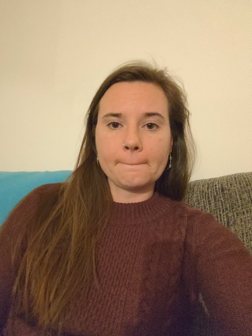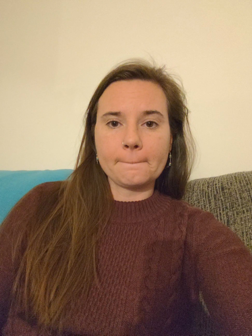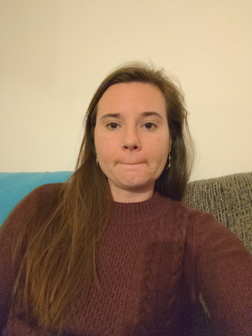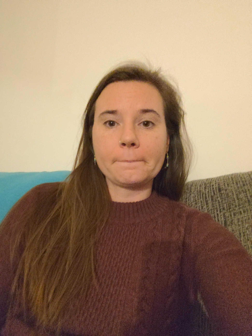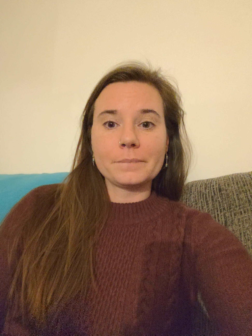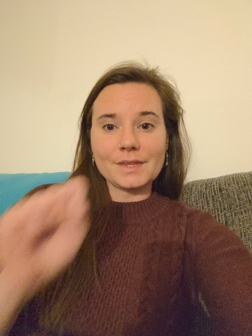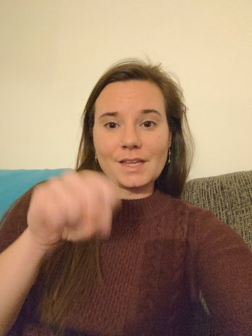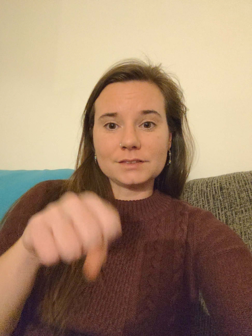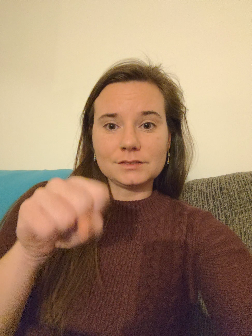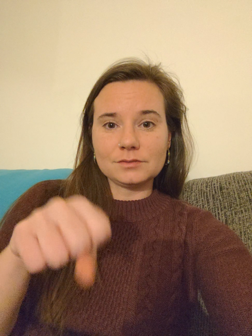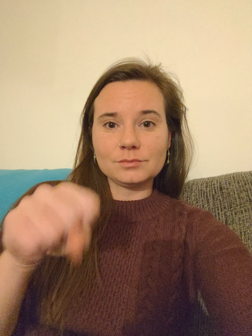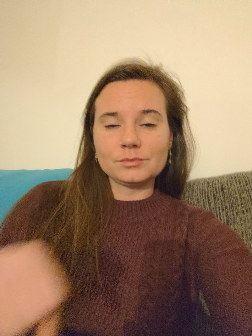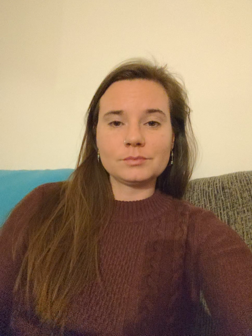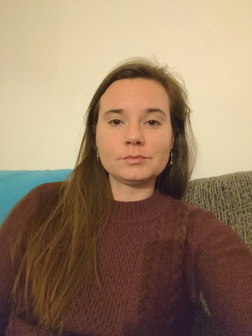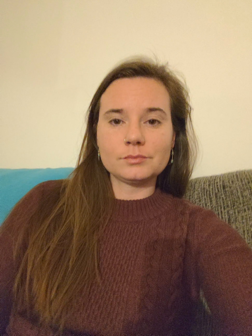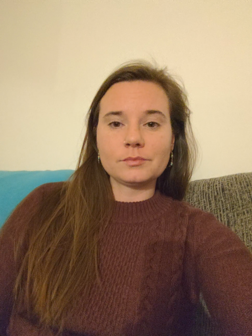yes